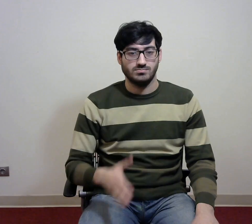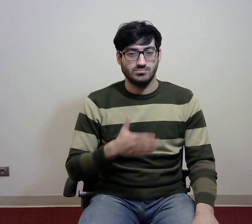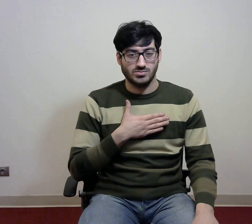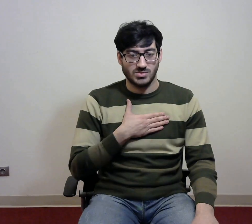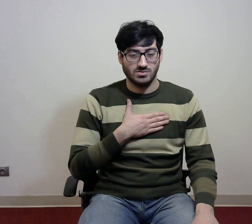mənə